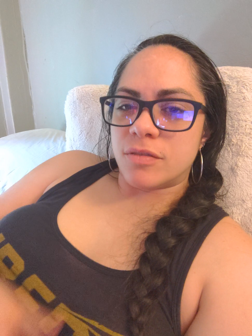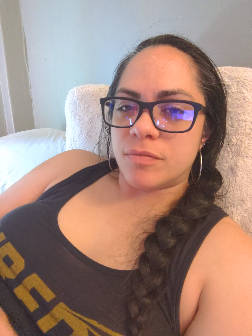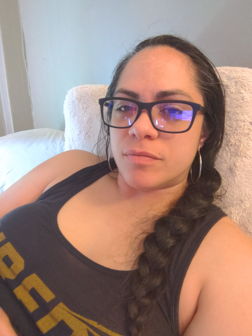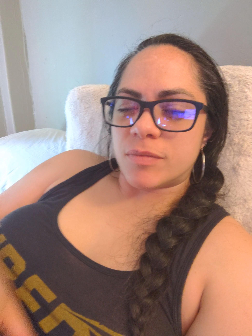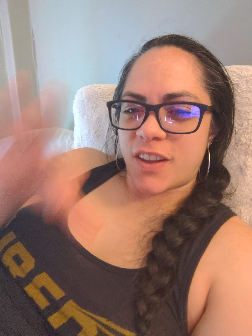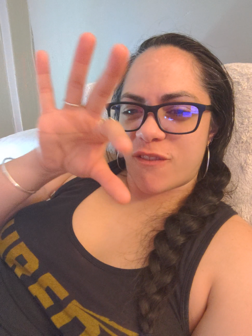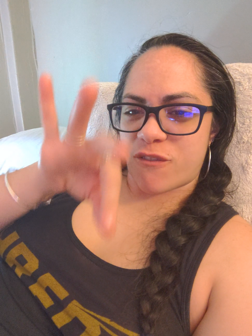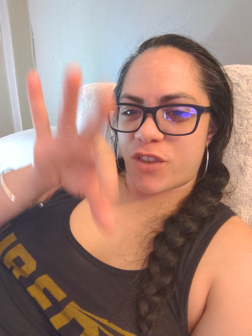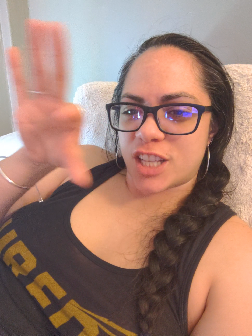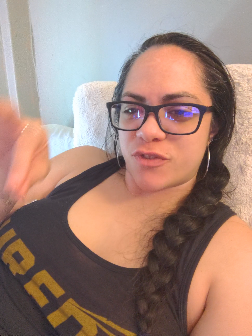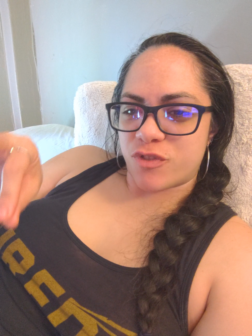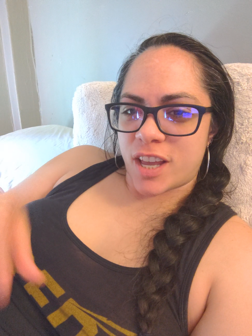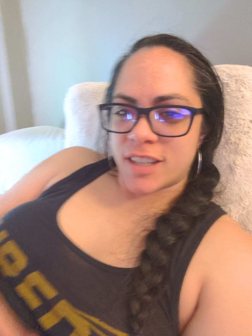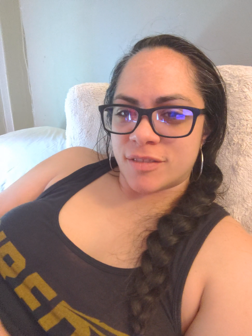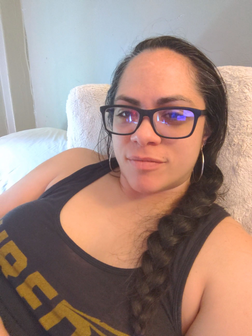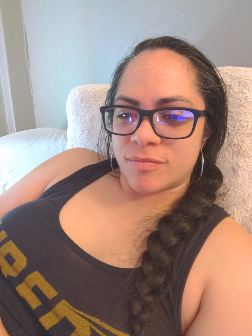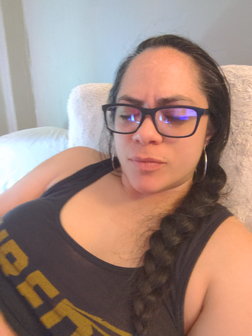french fries